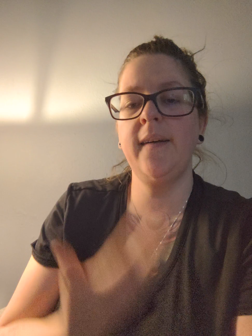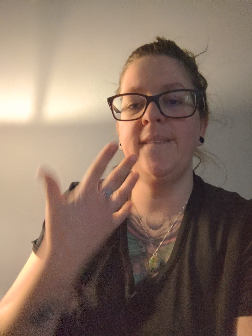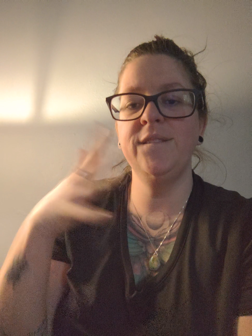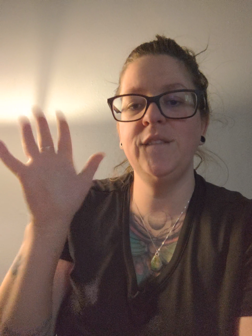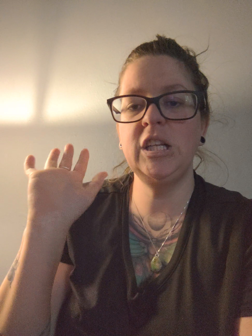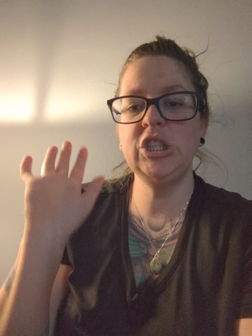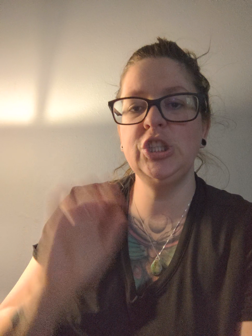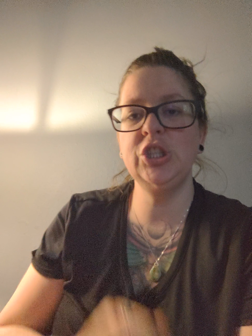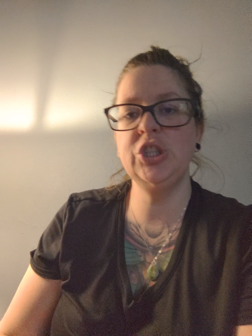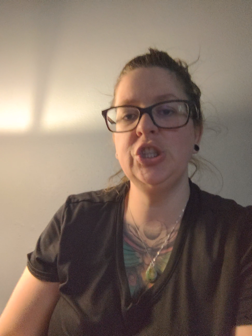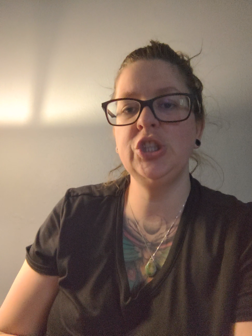finish